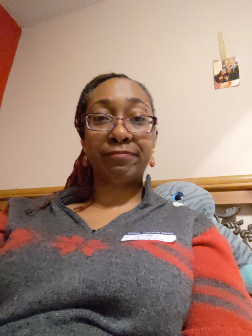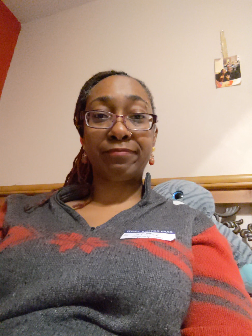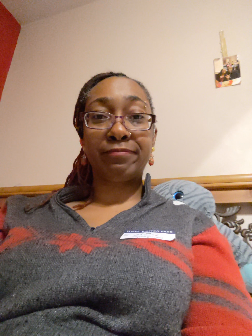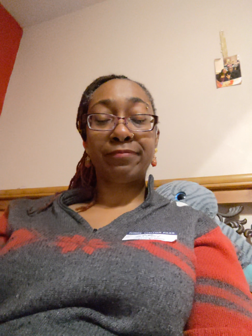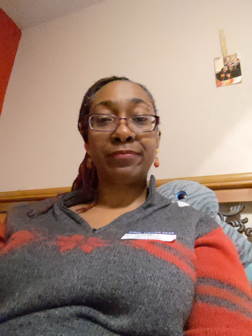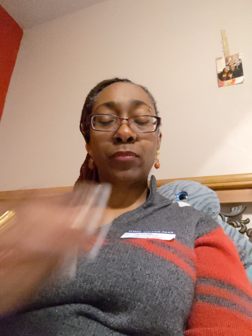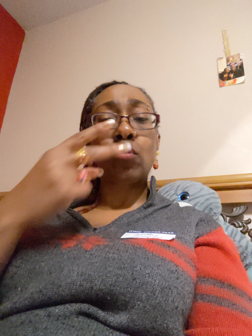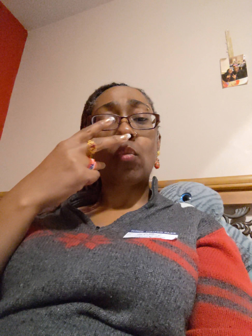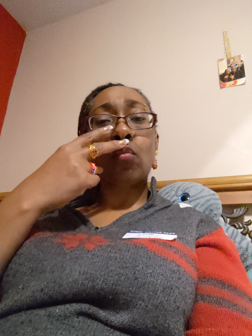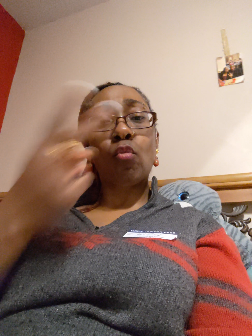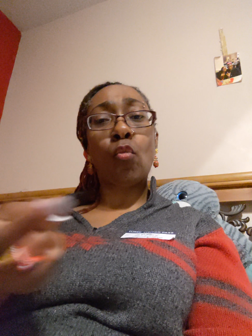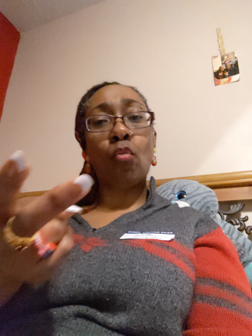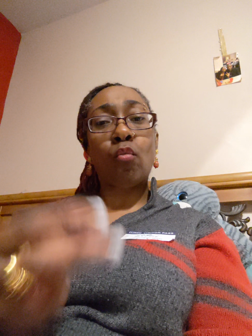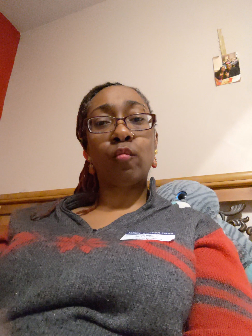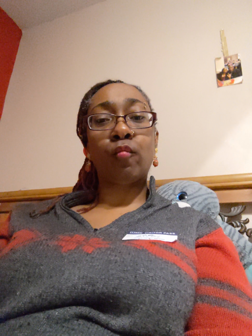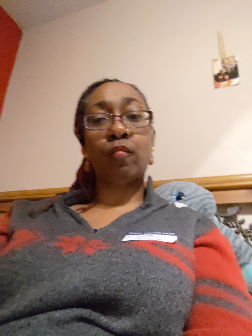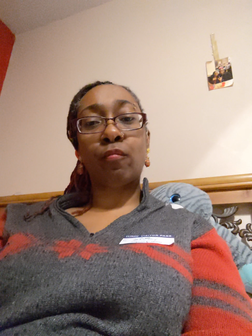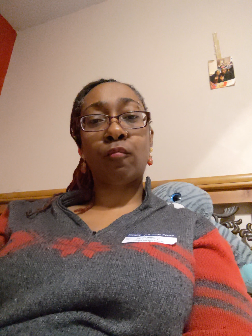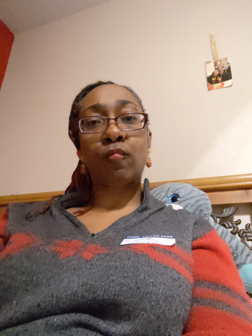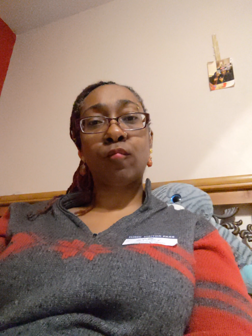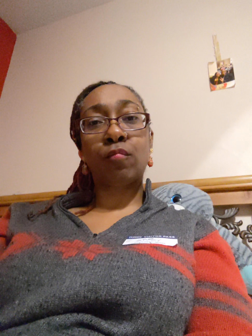look